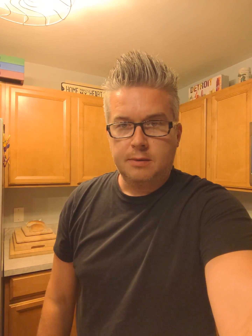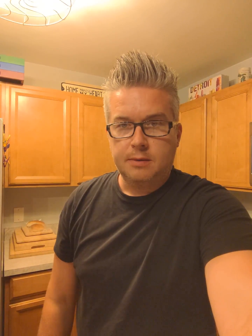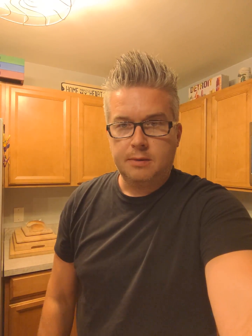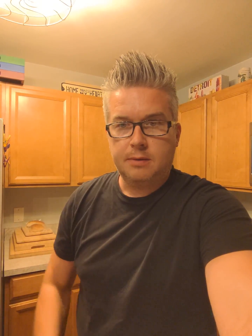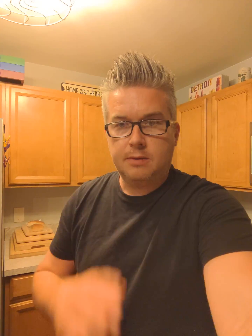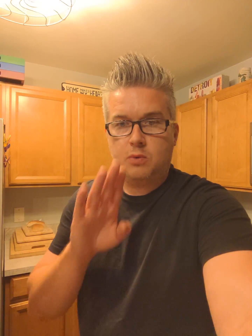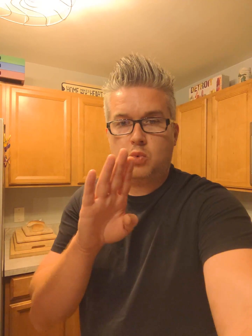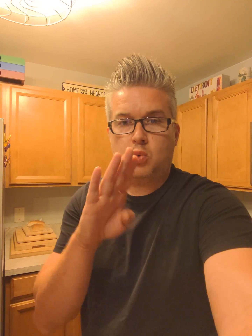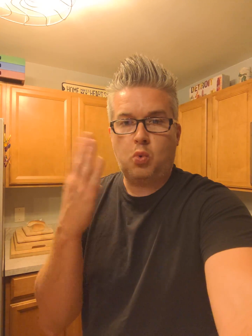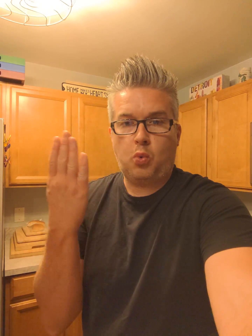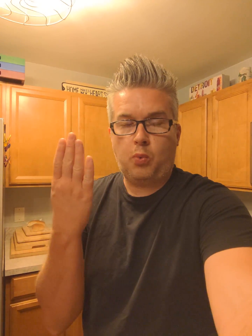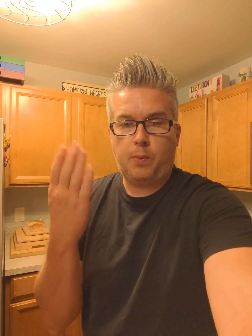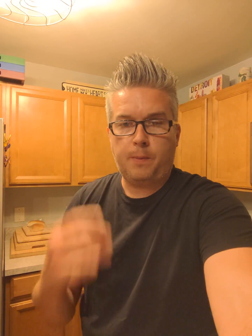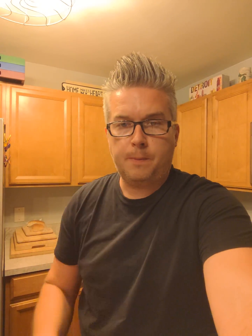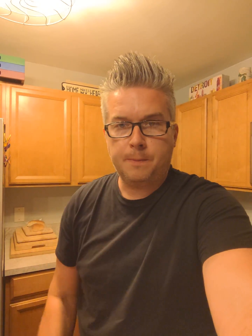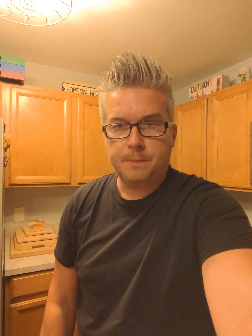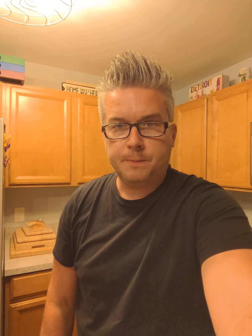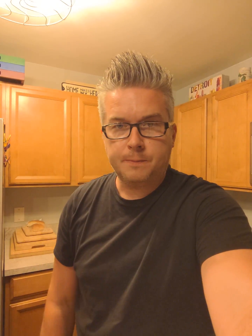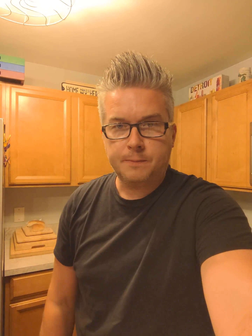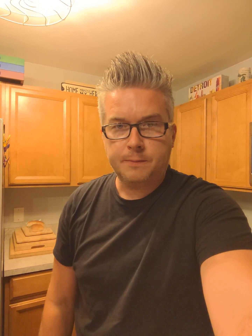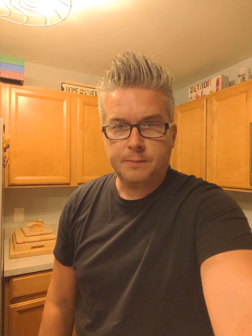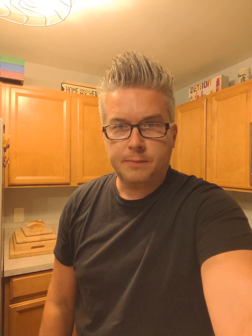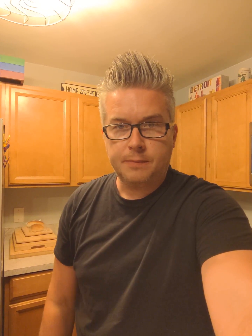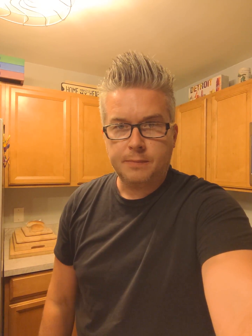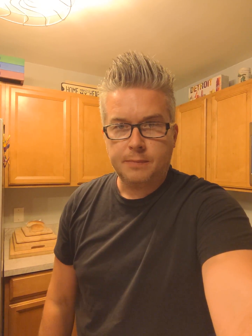door